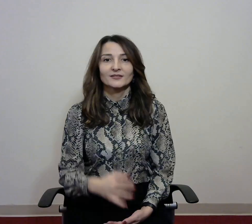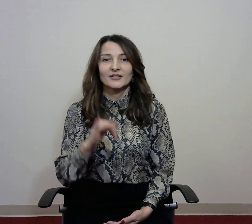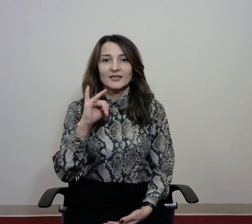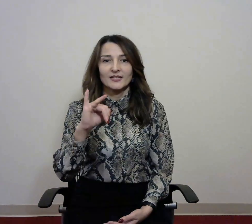İ